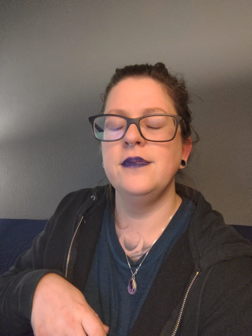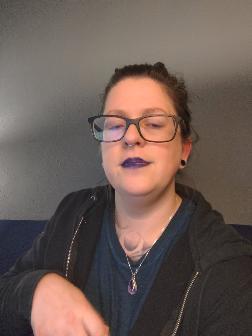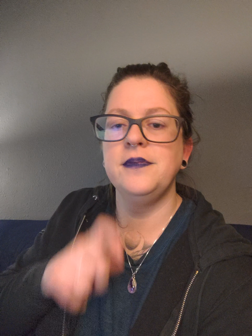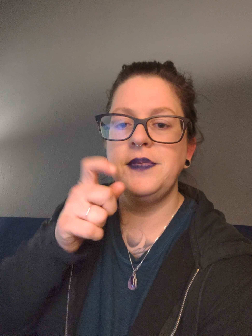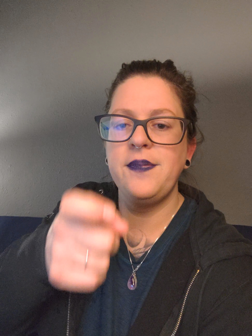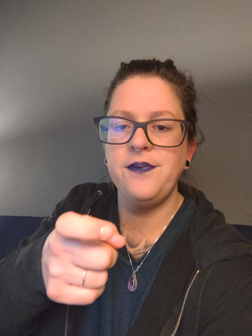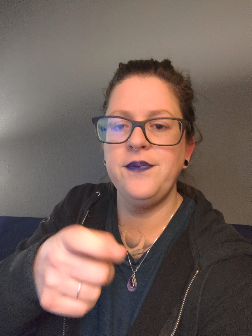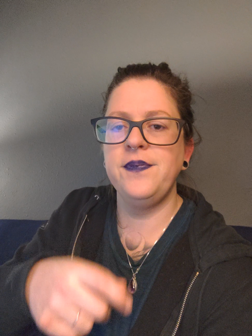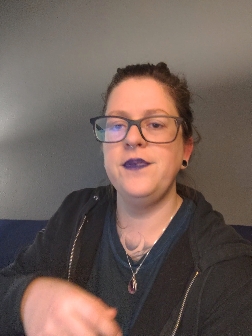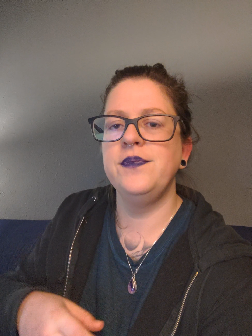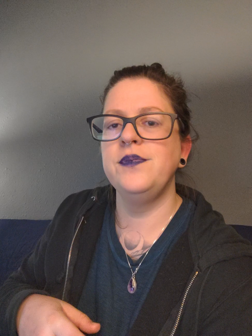gift